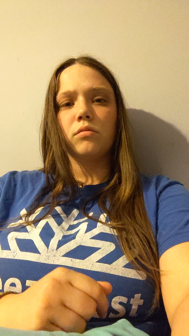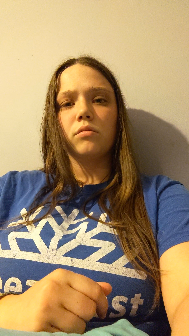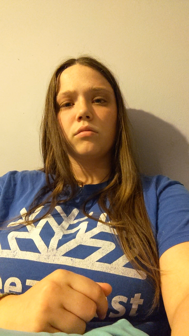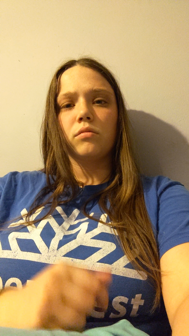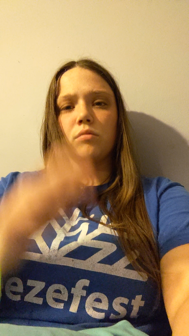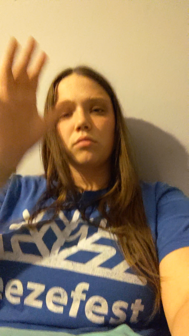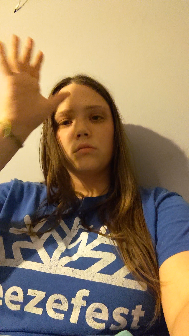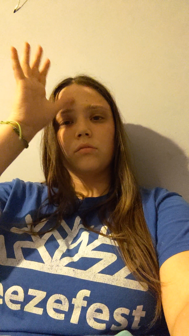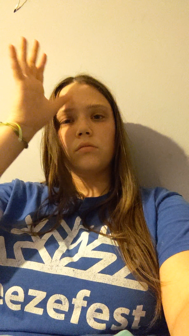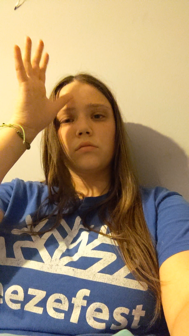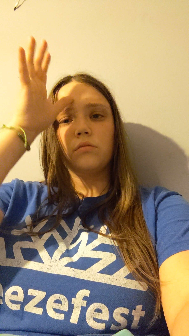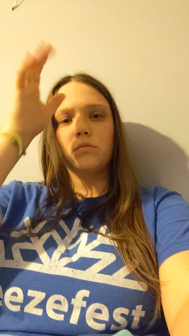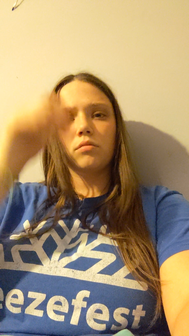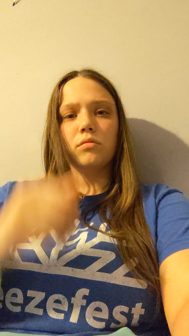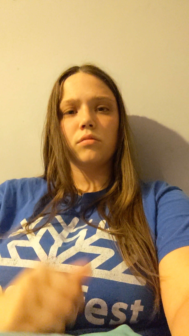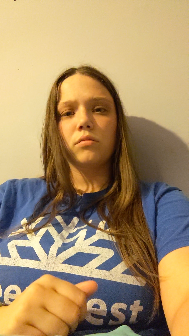daddy